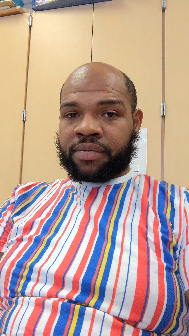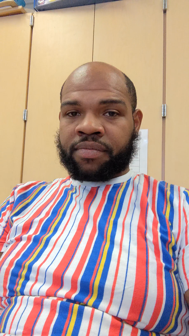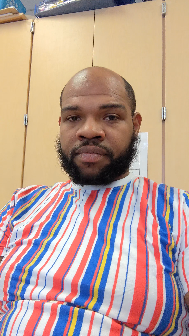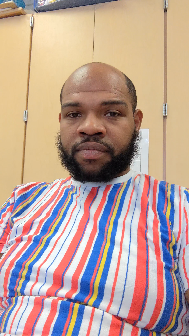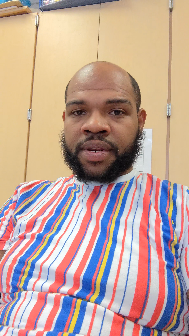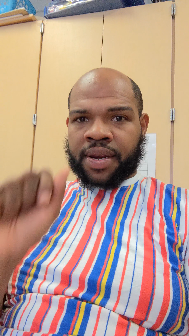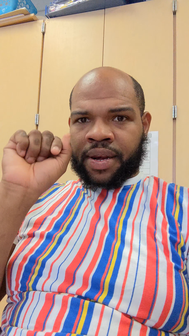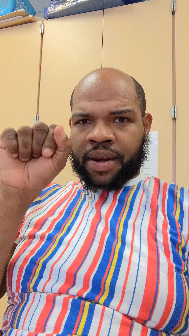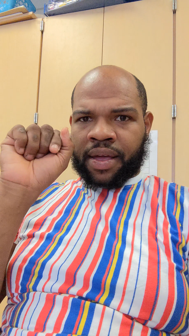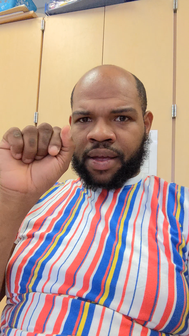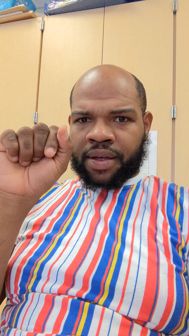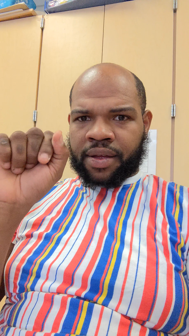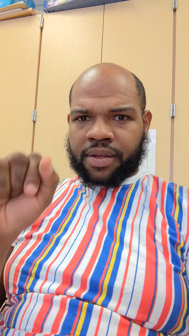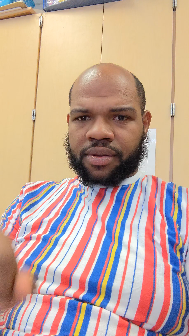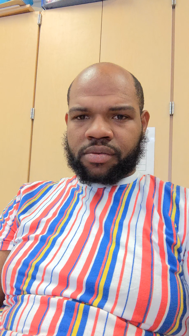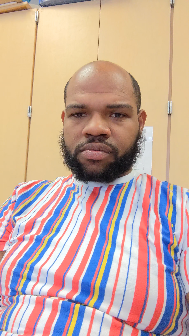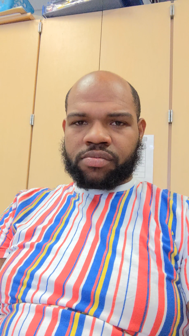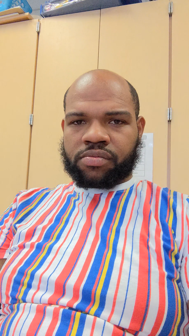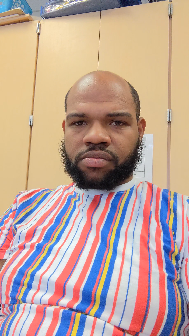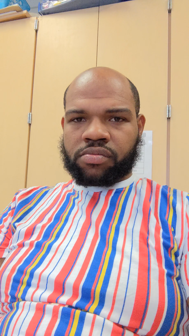knock